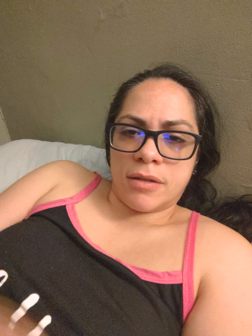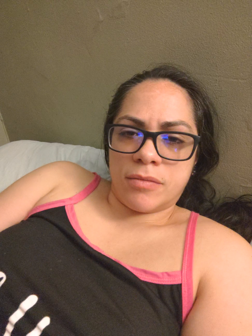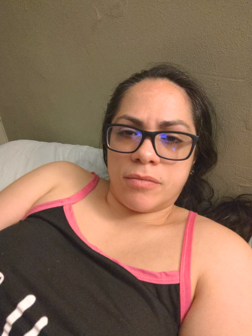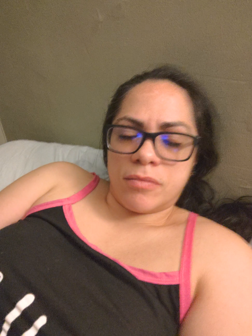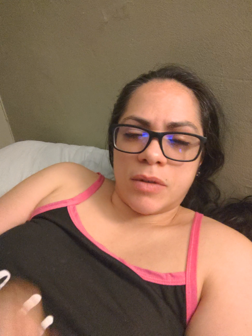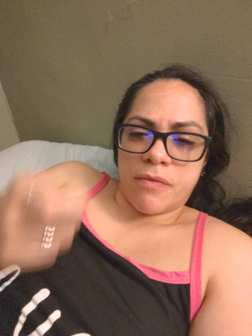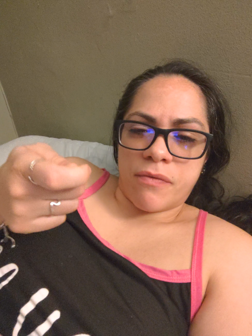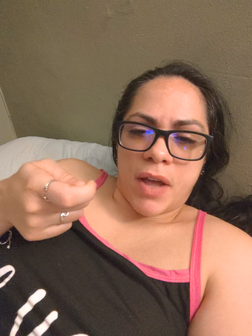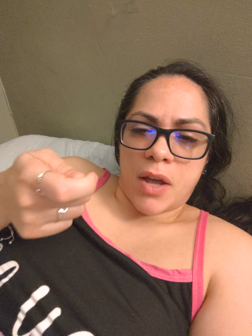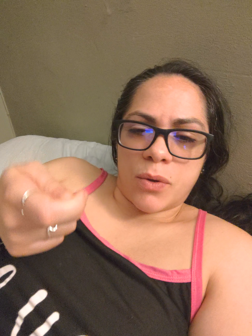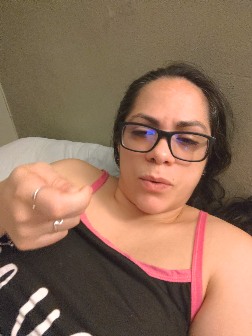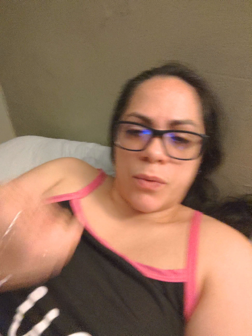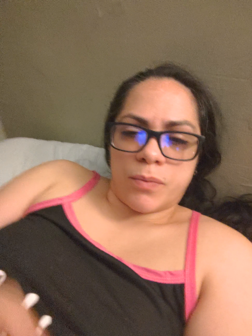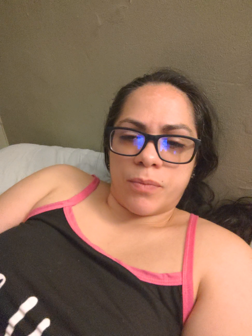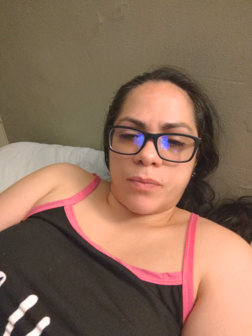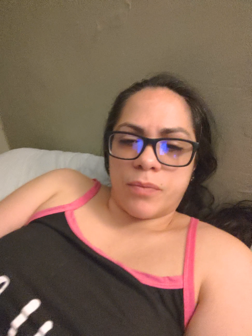vacuum